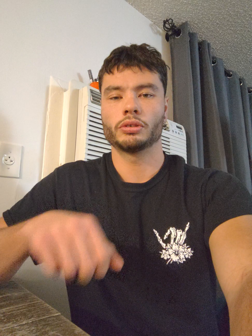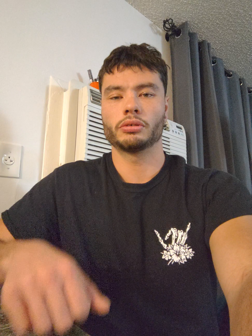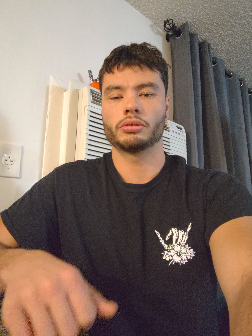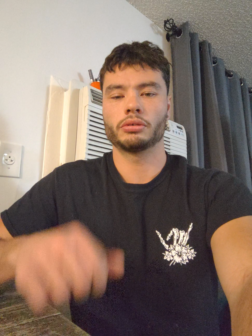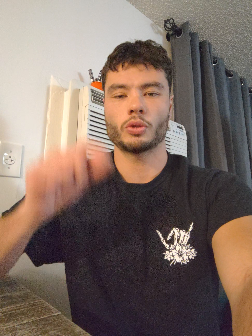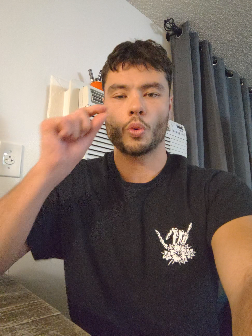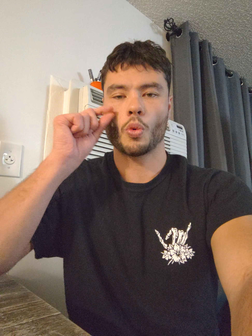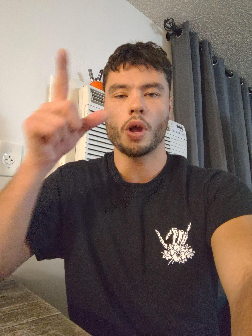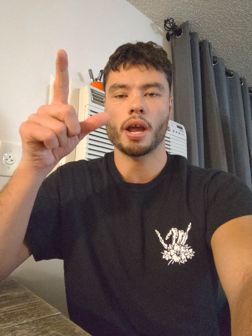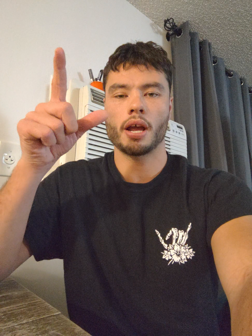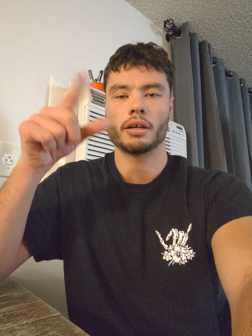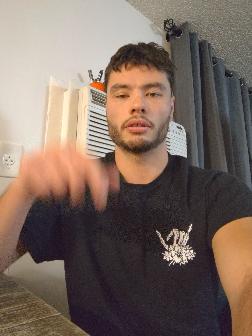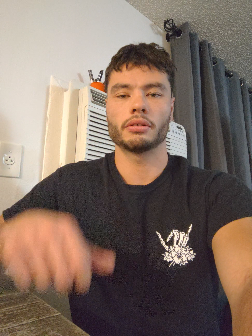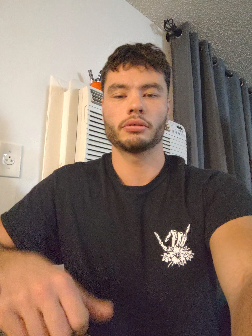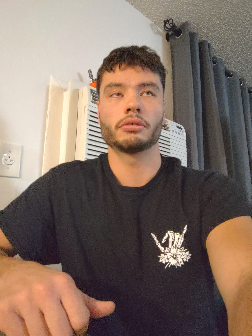awake